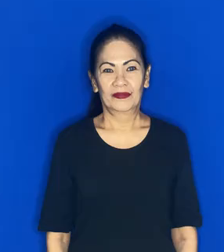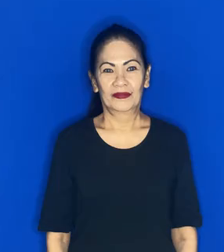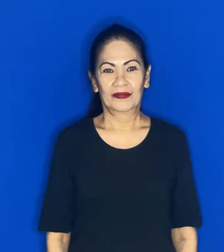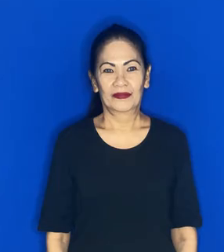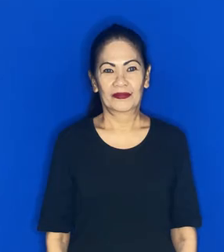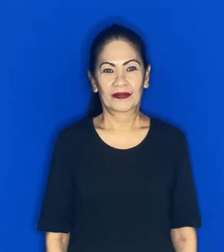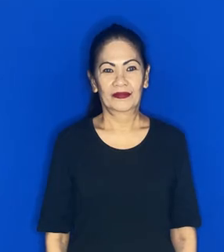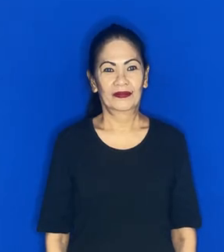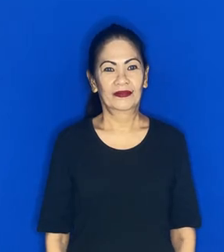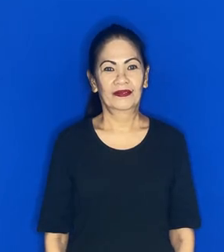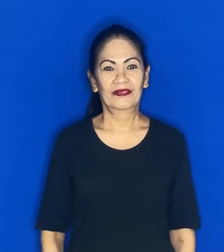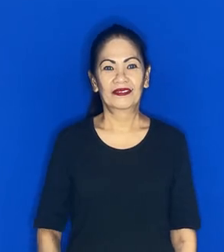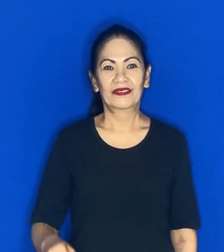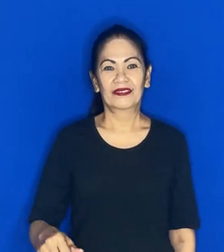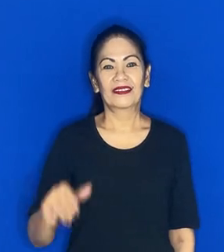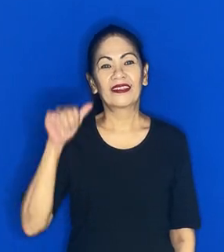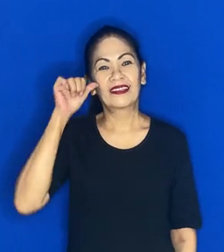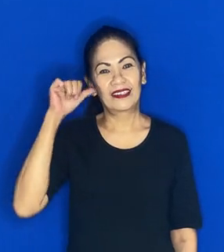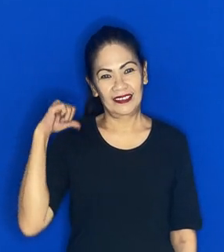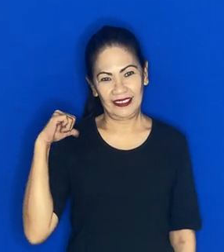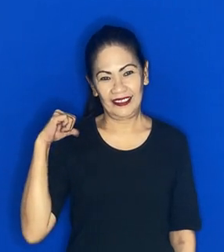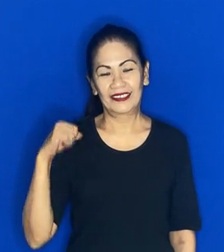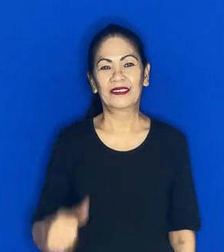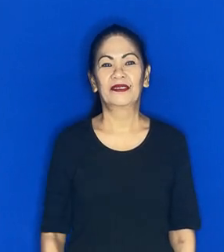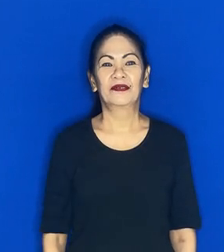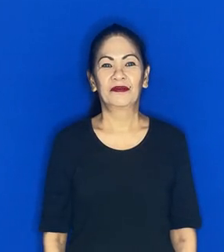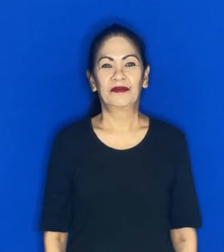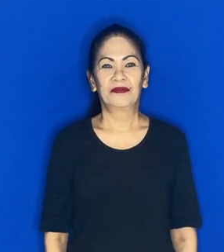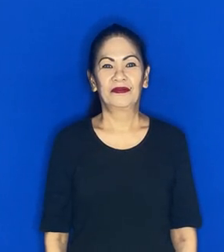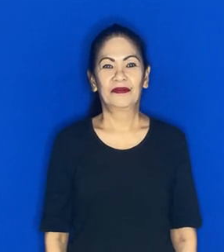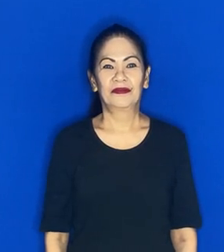yesterday